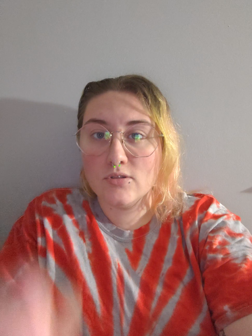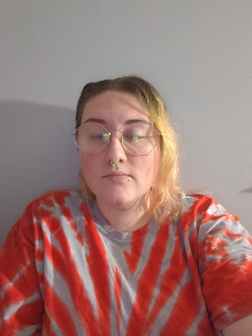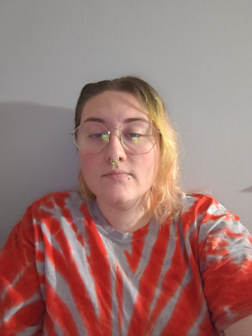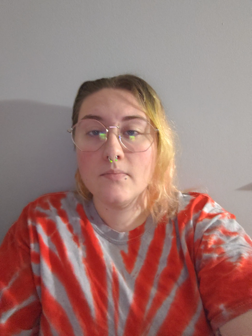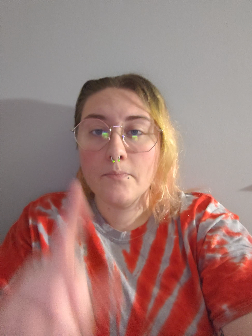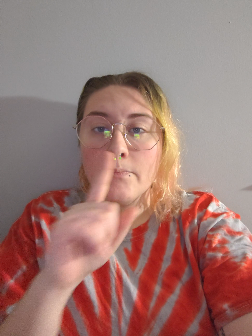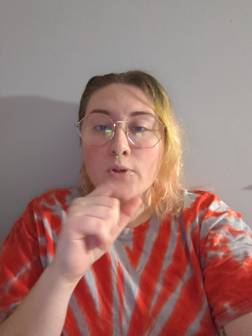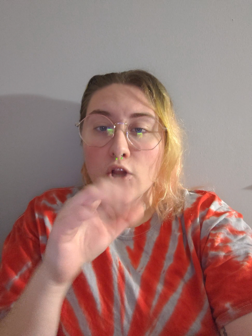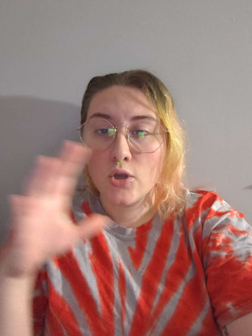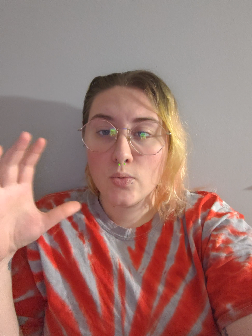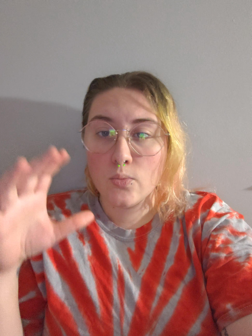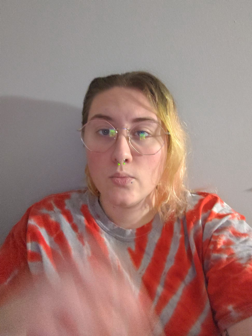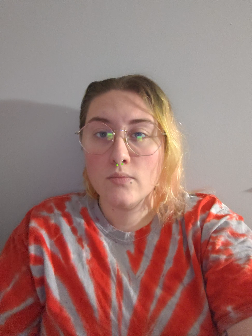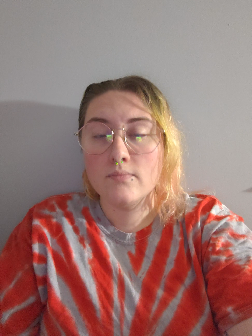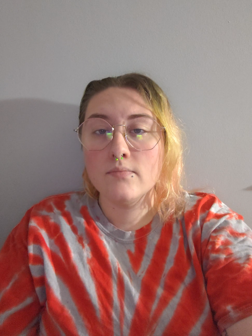balloon